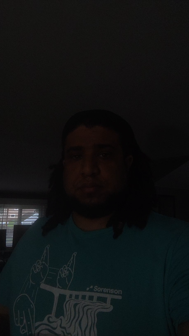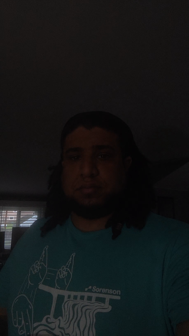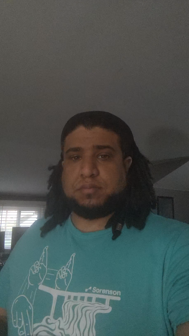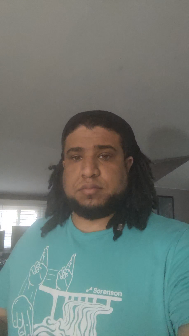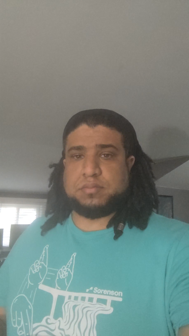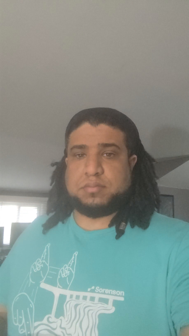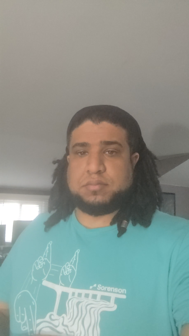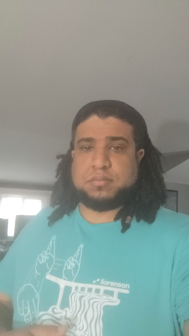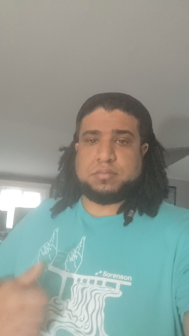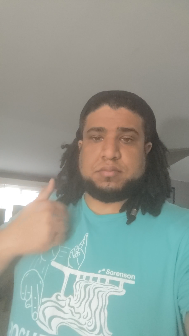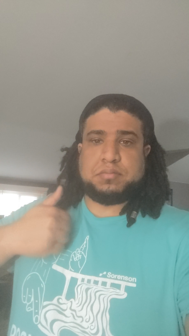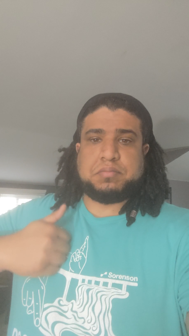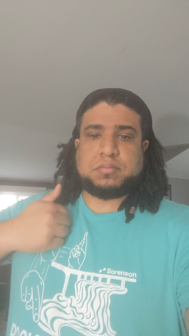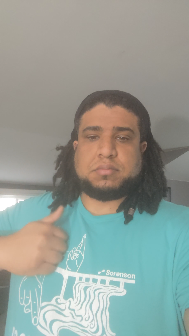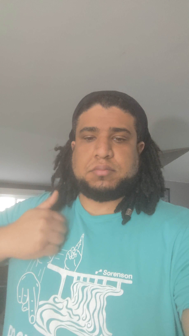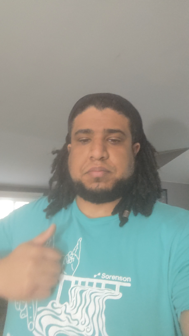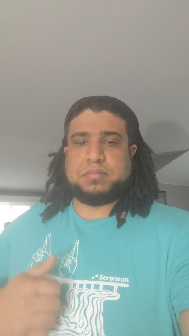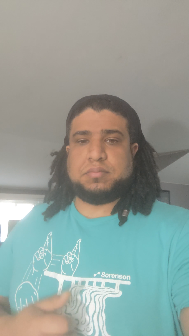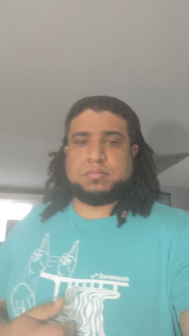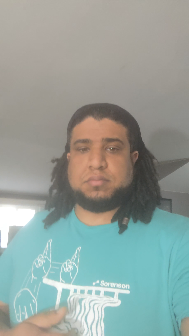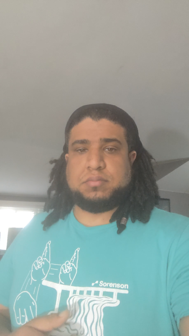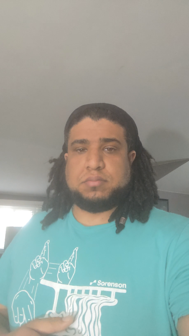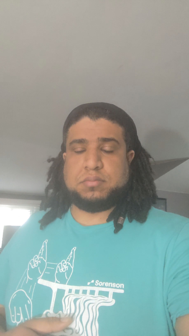bathtub